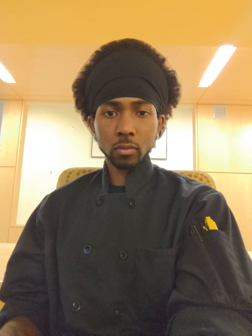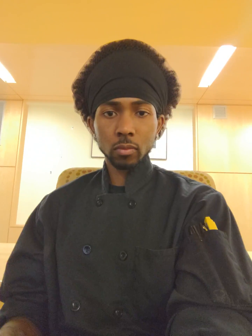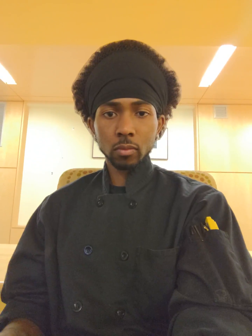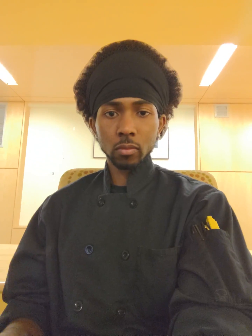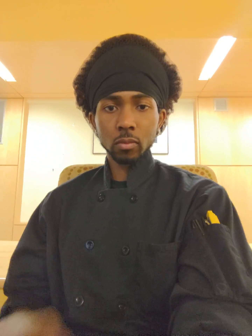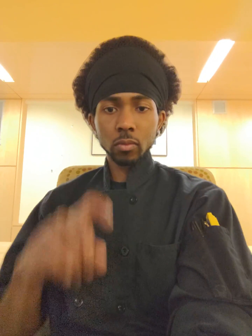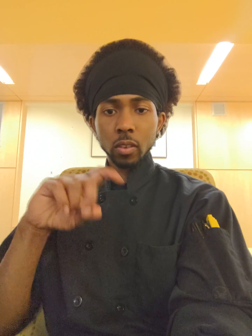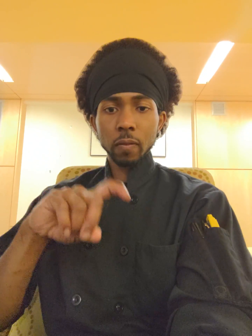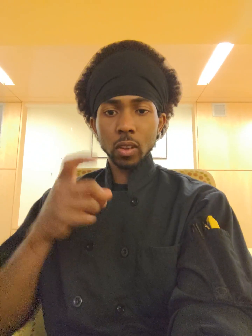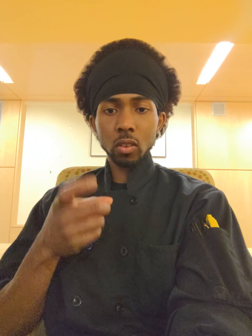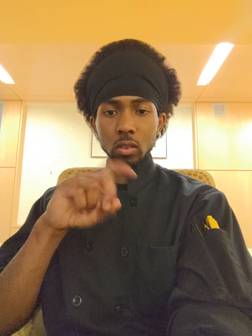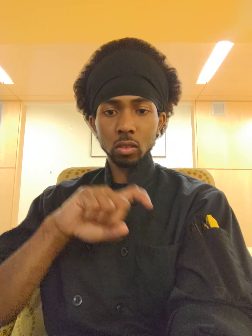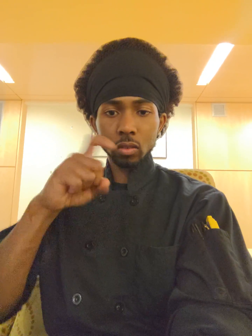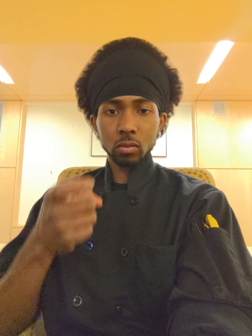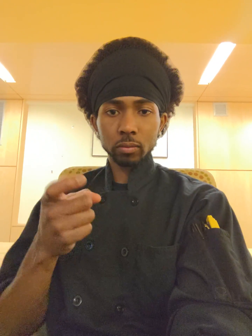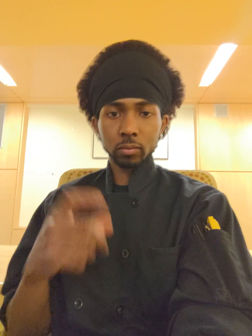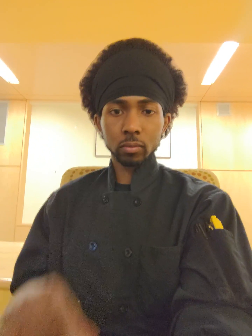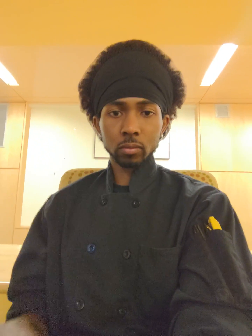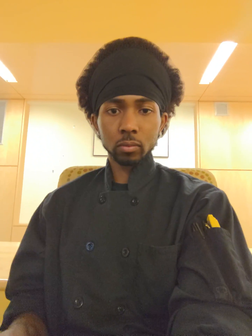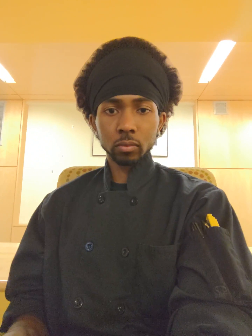friend